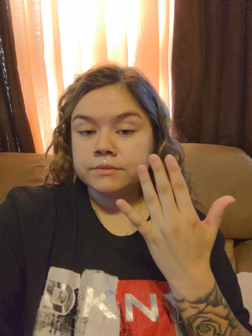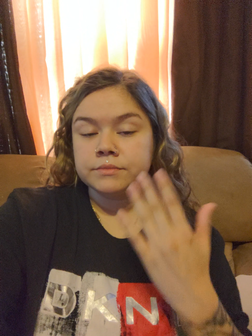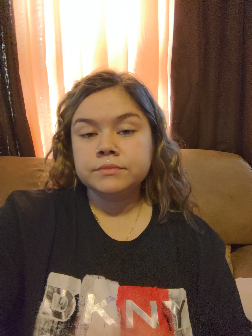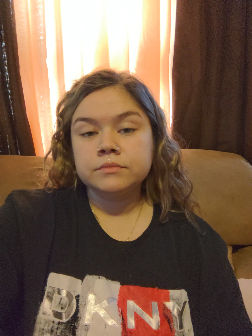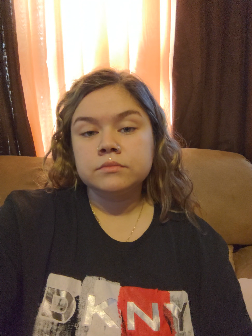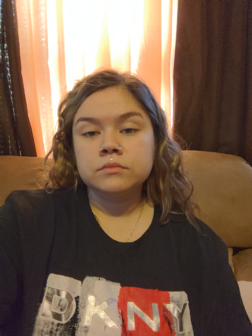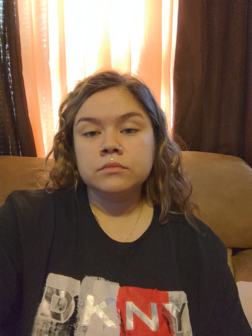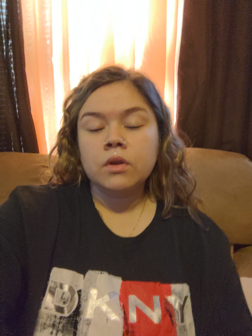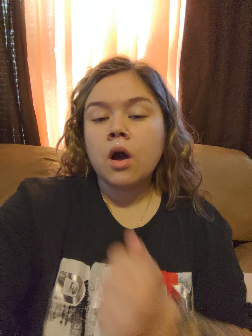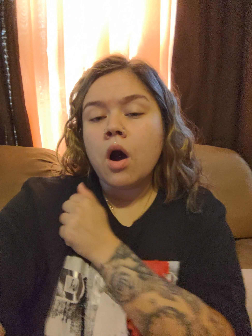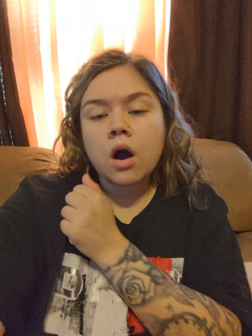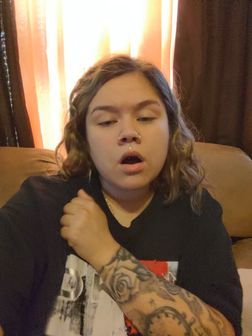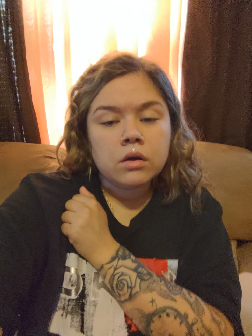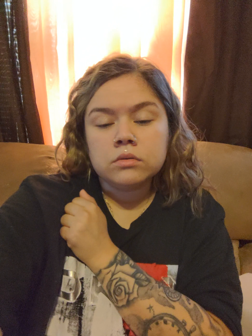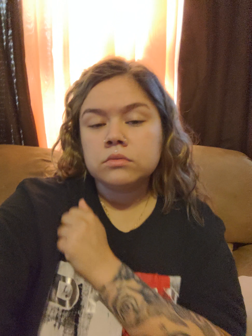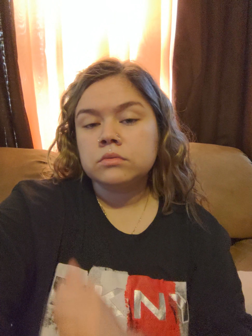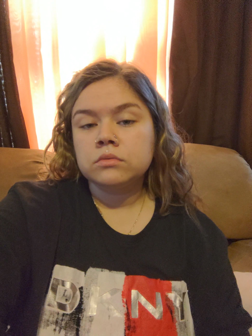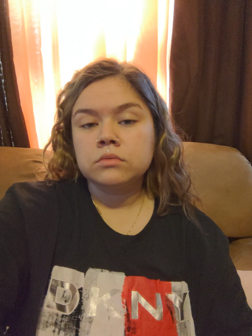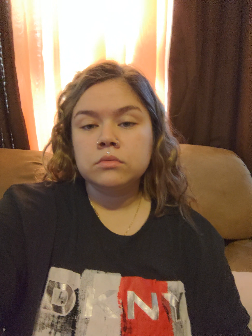hug